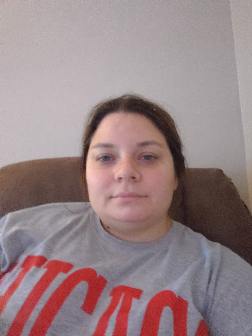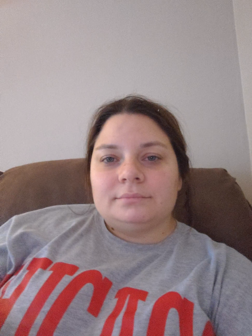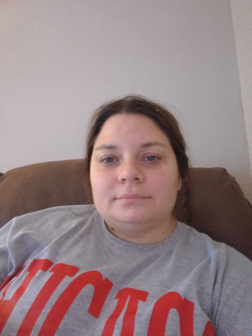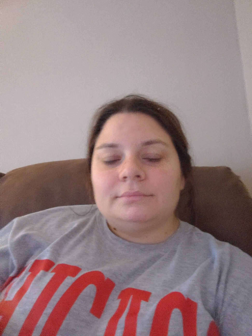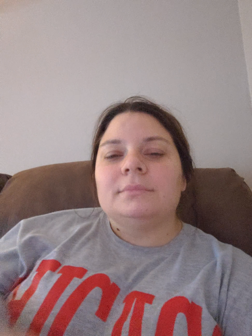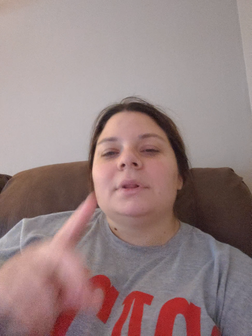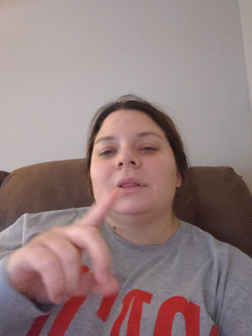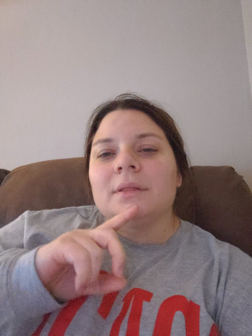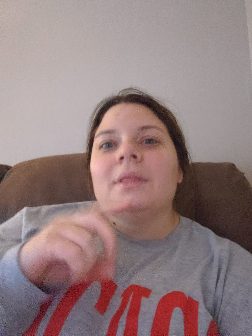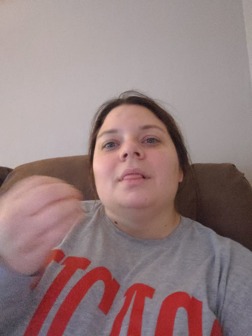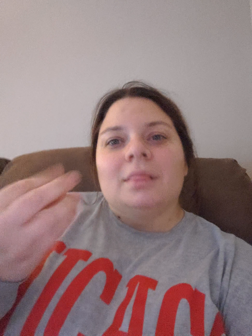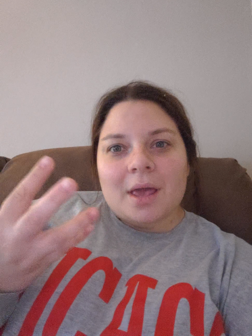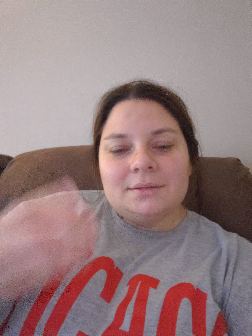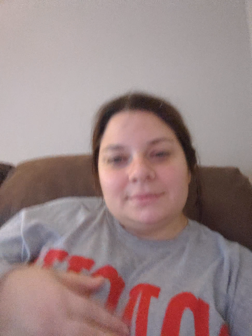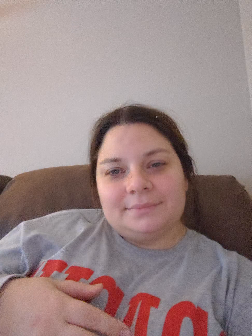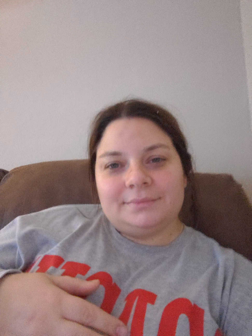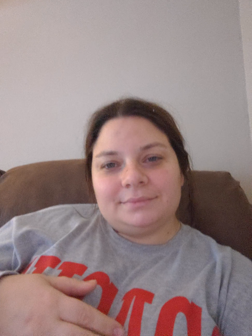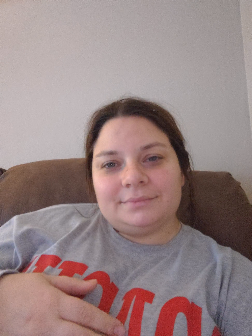lamp